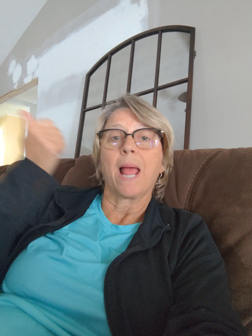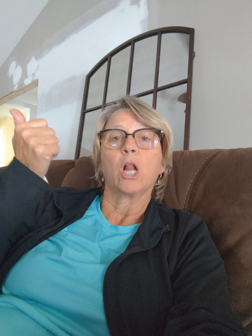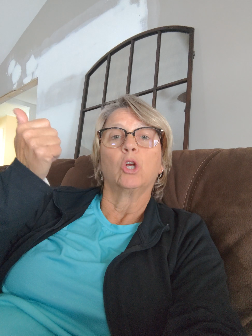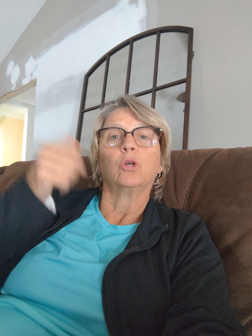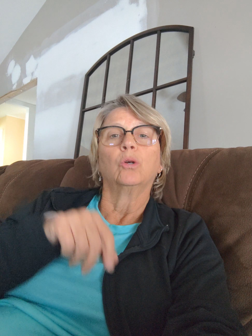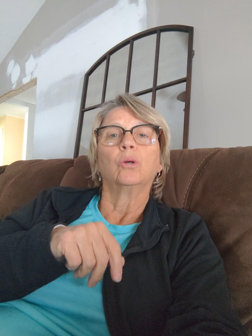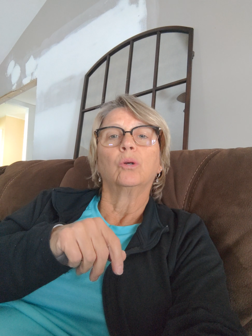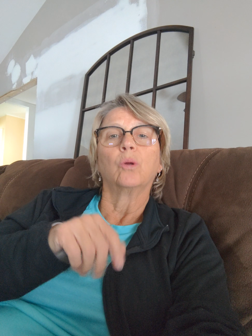better